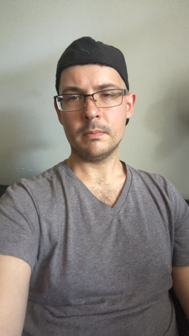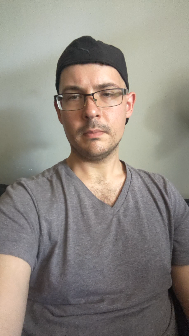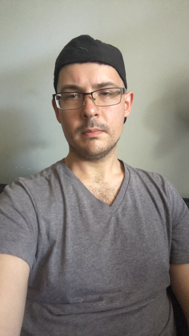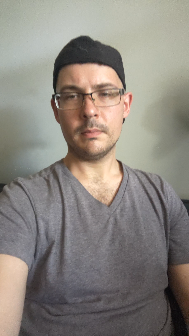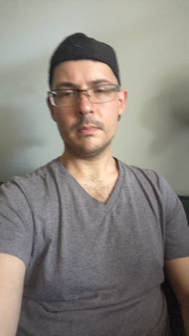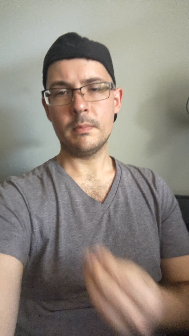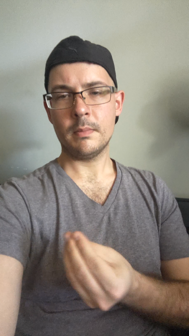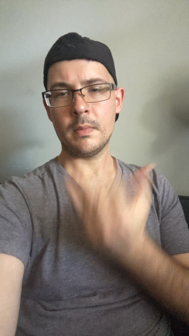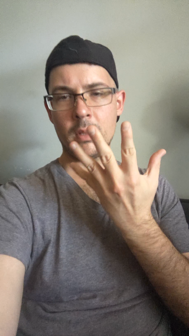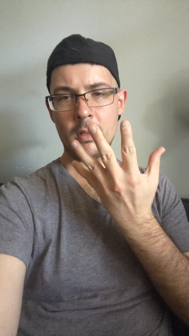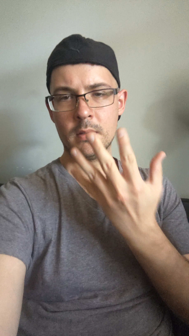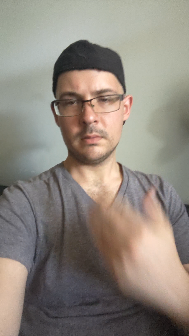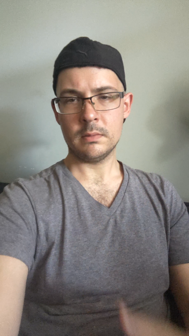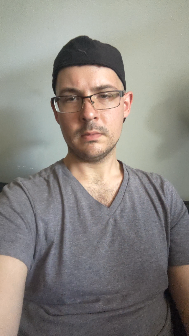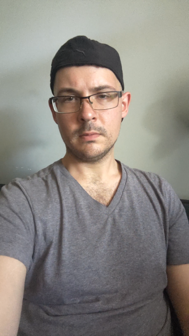plants